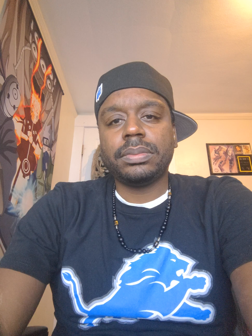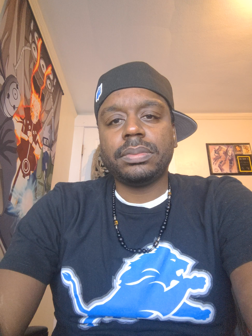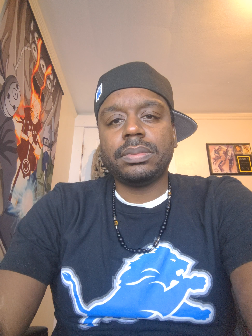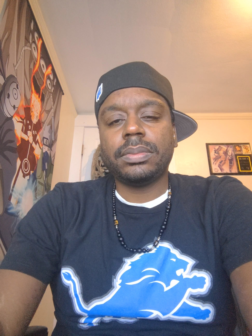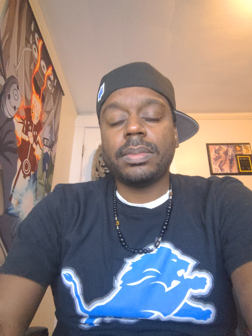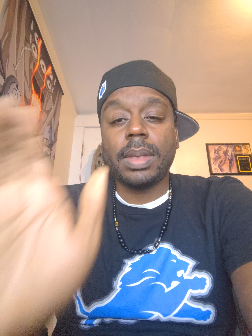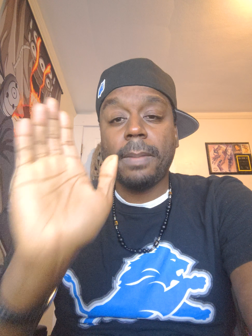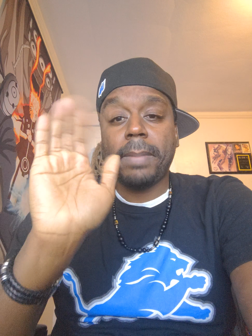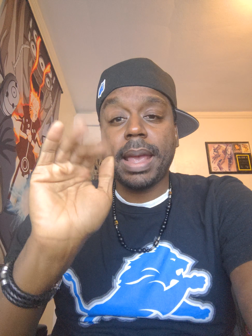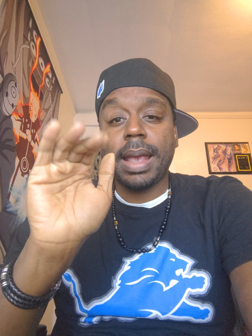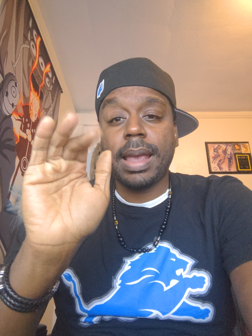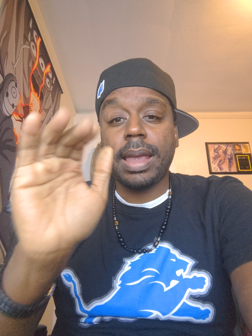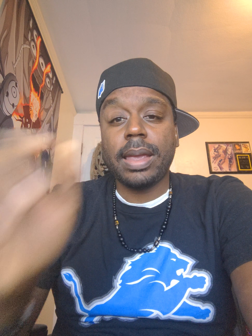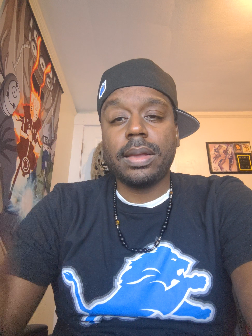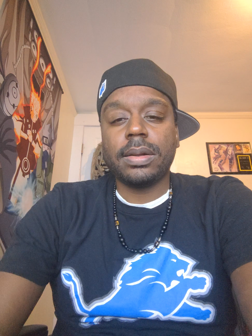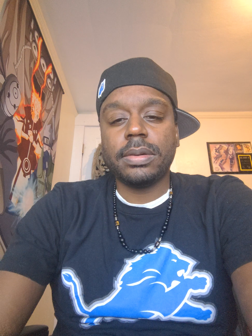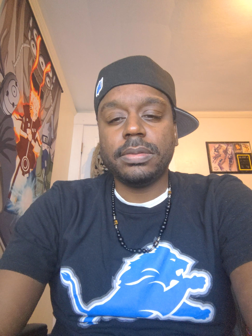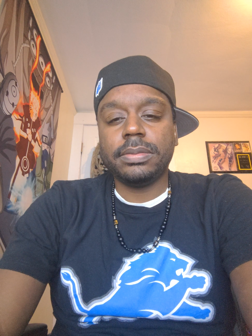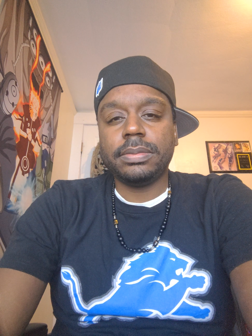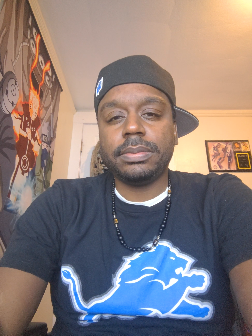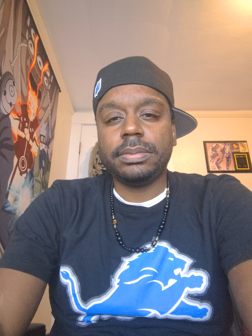bye